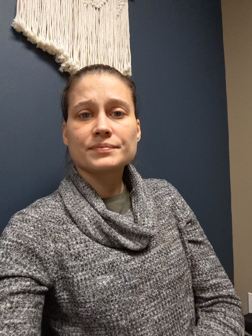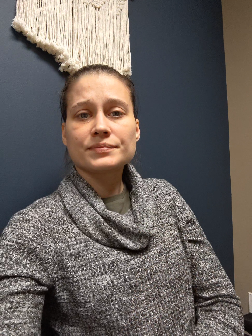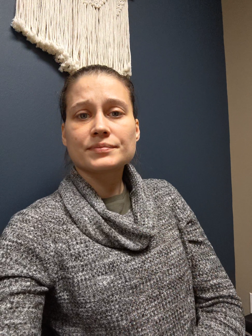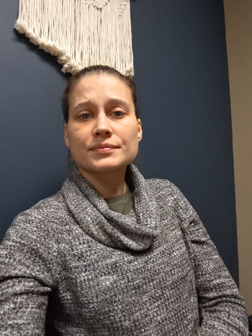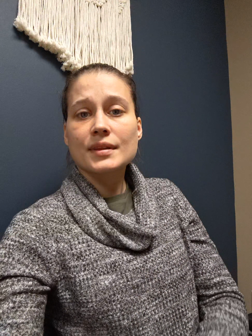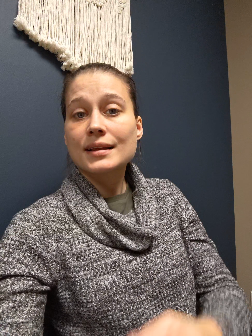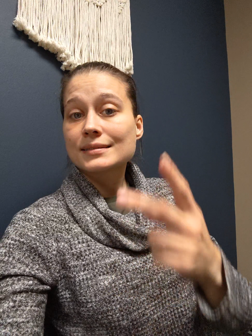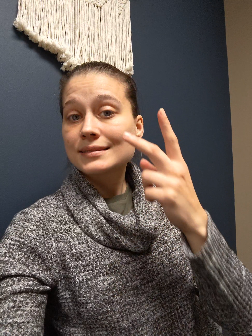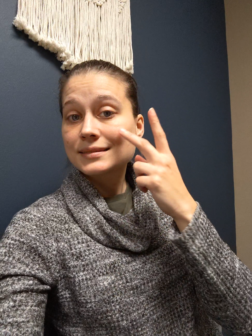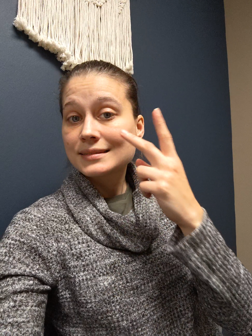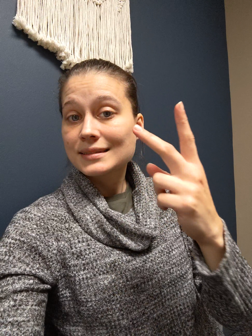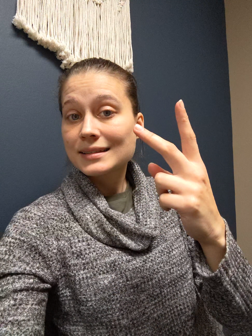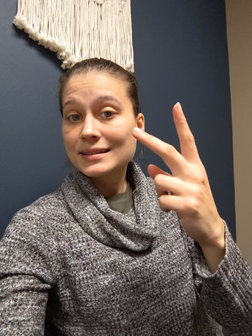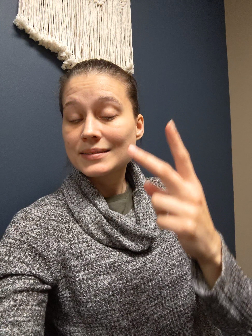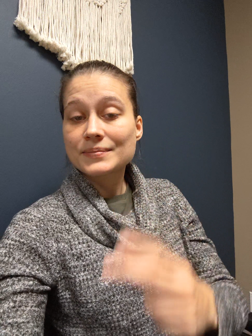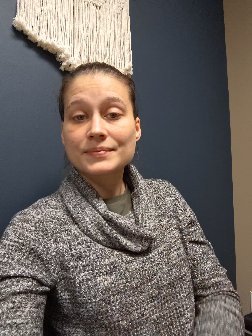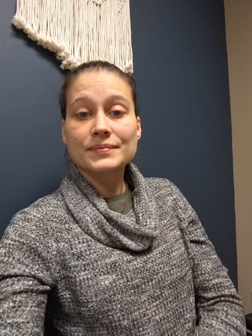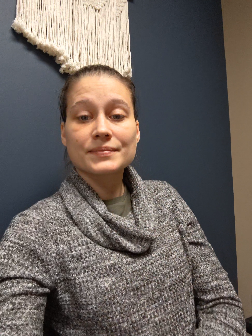see